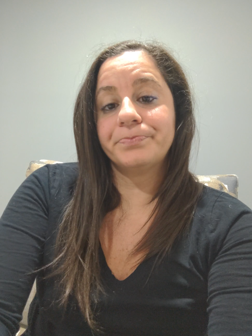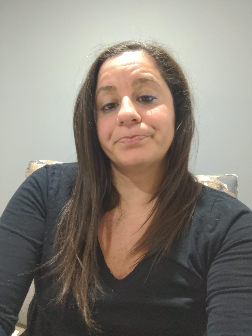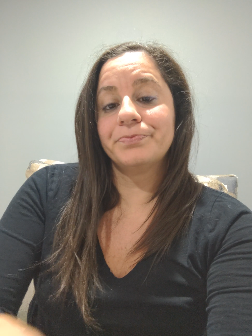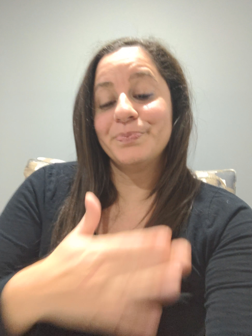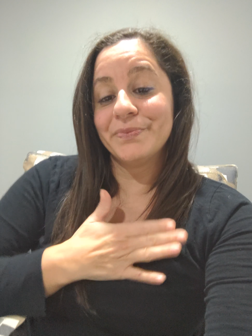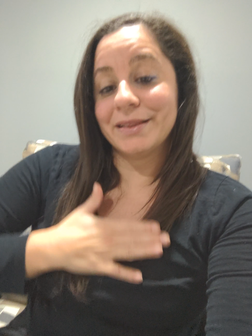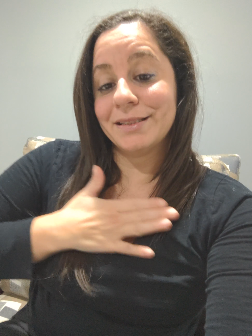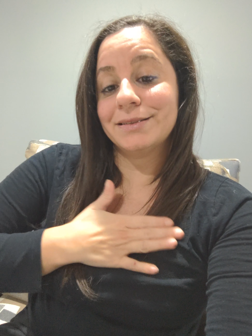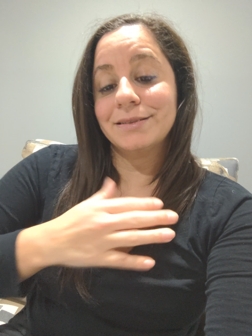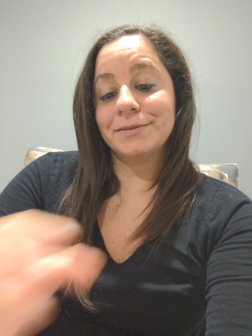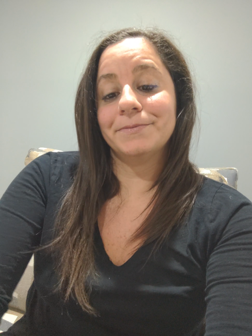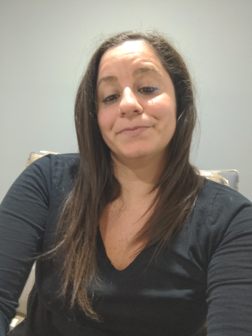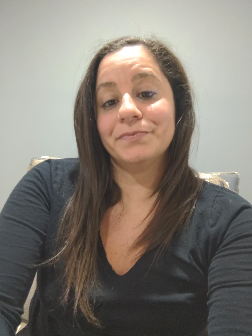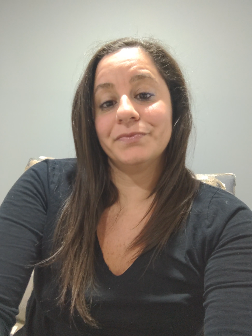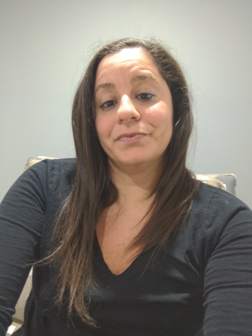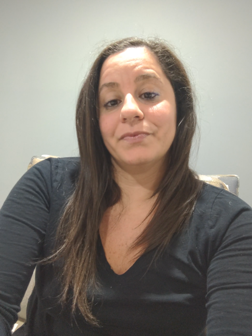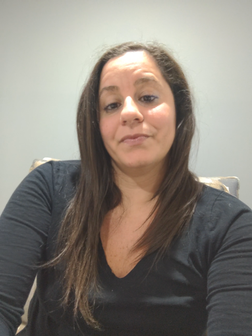please